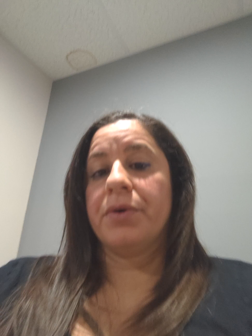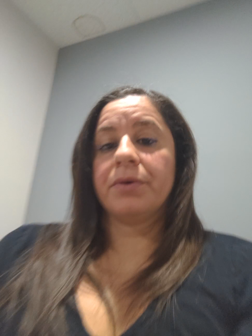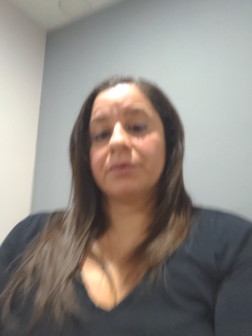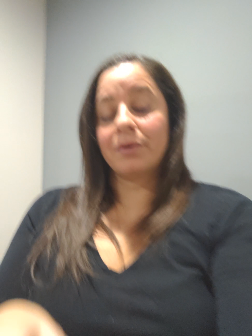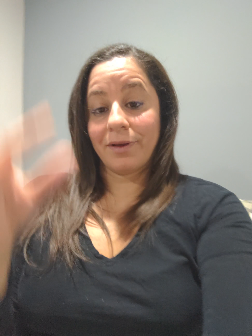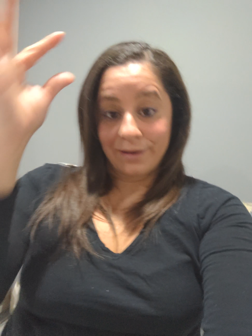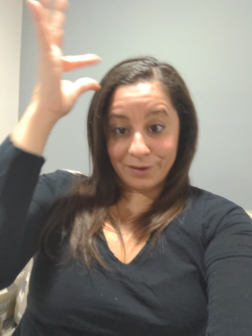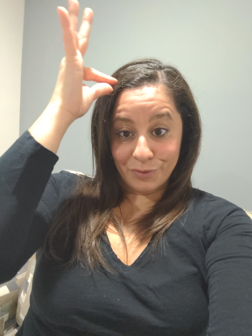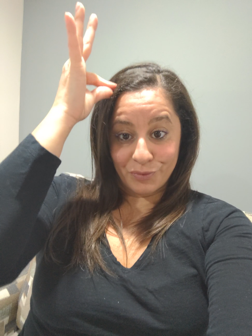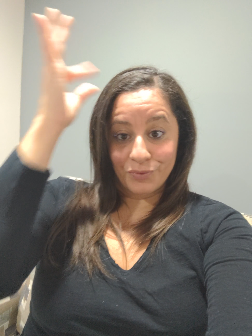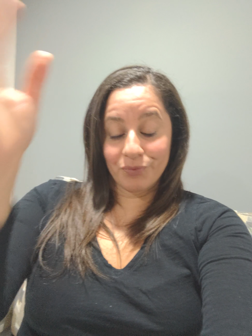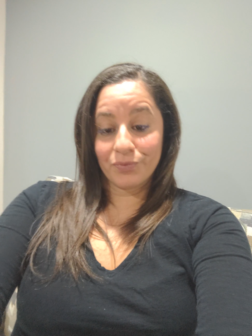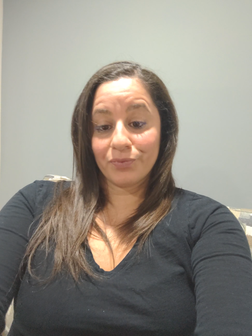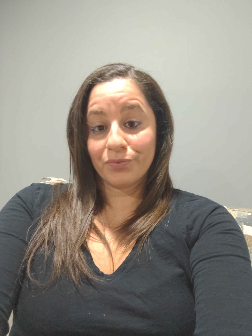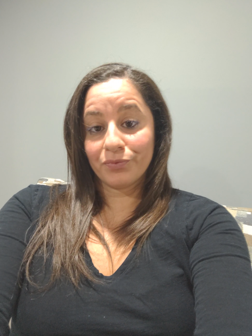hair